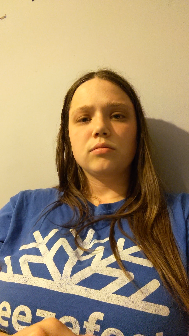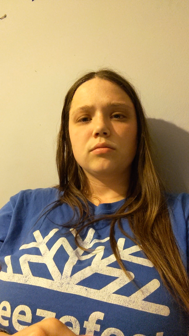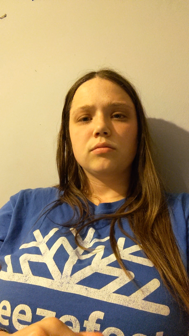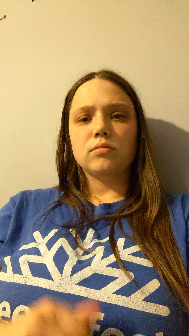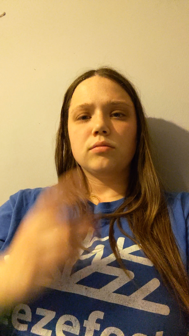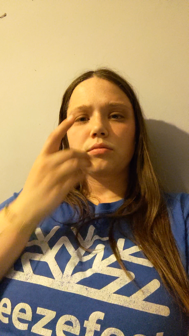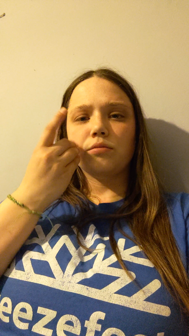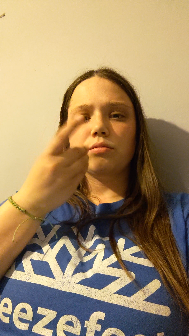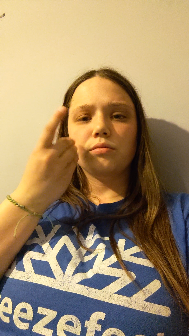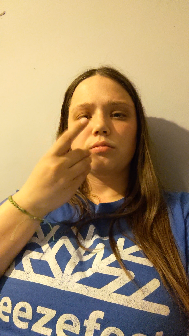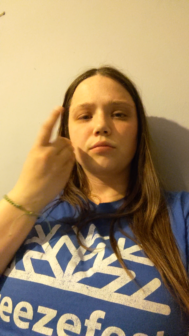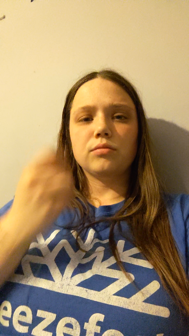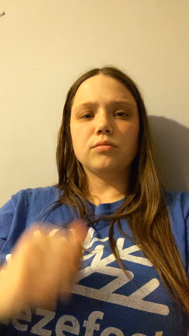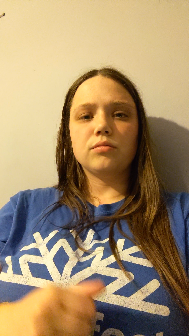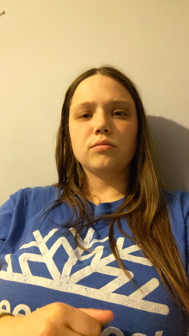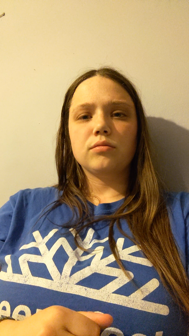dinner